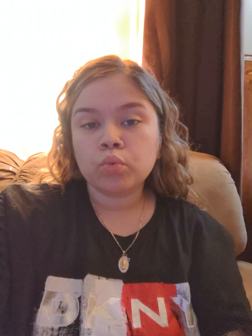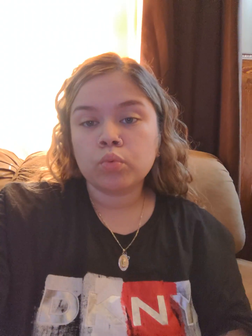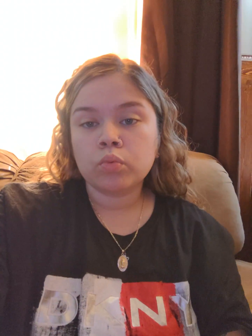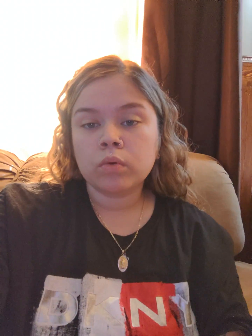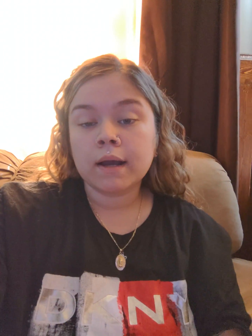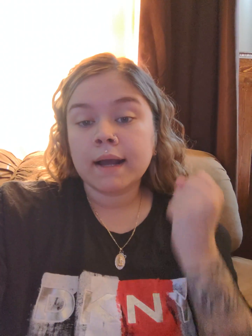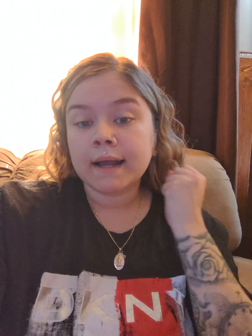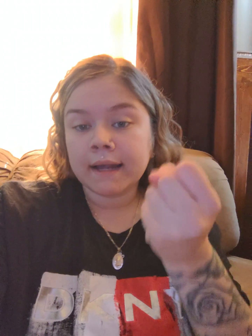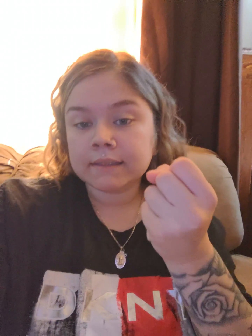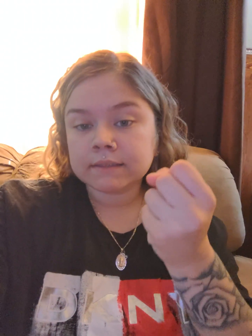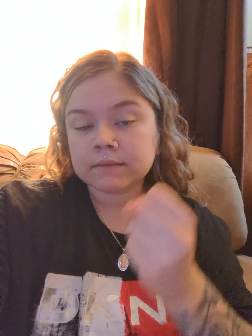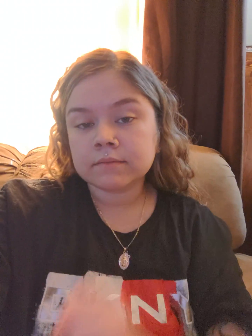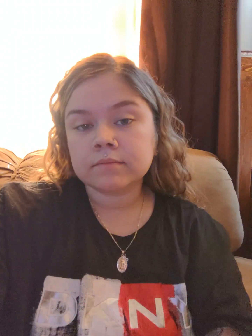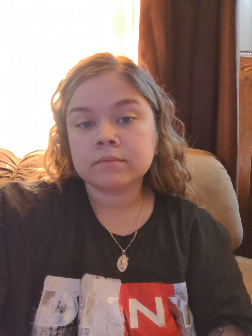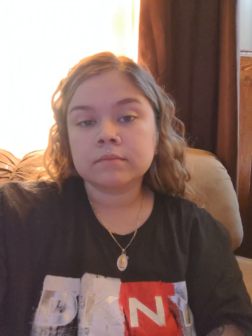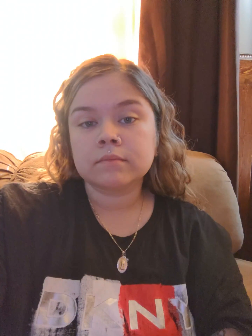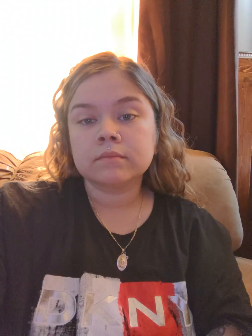hit